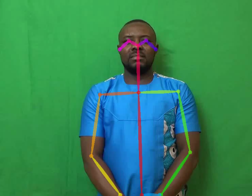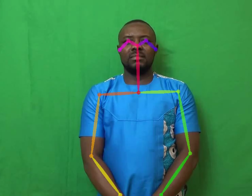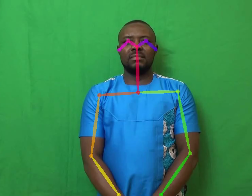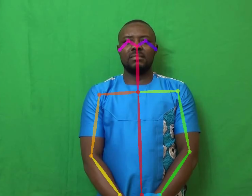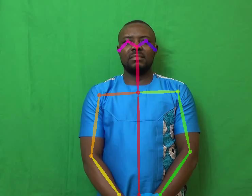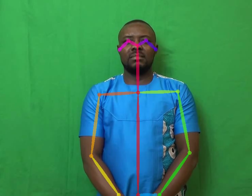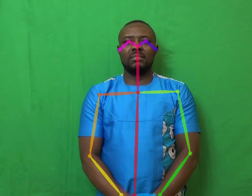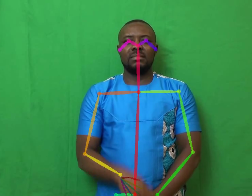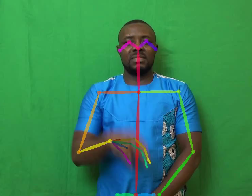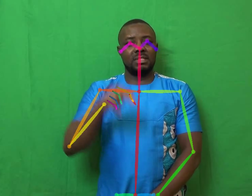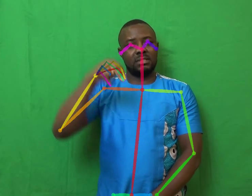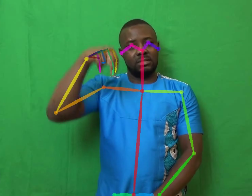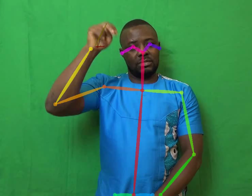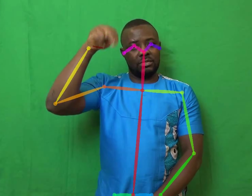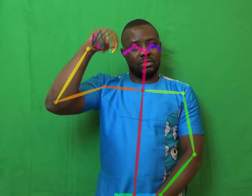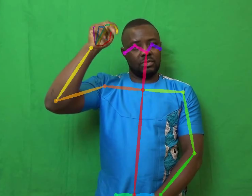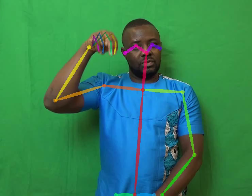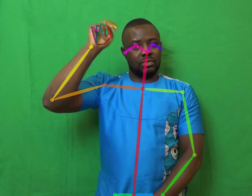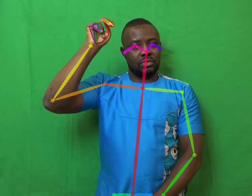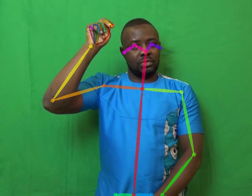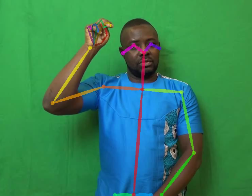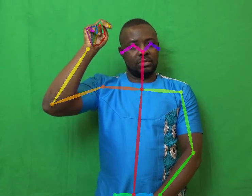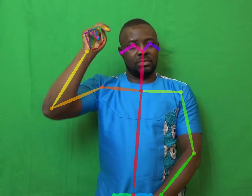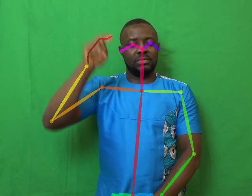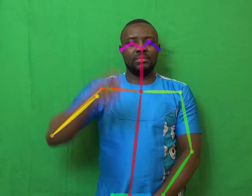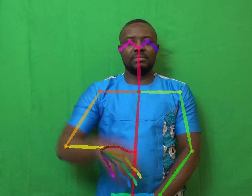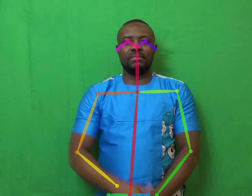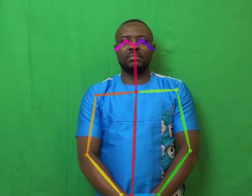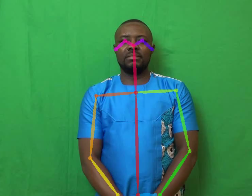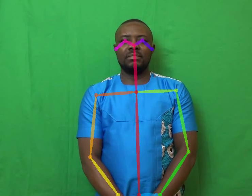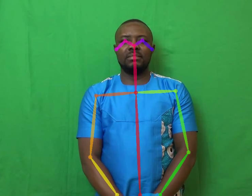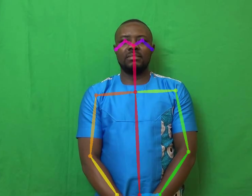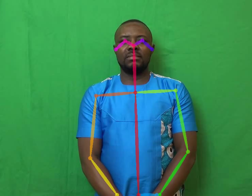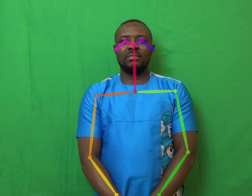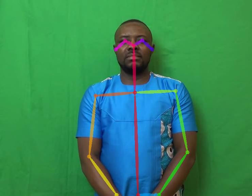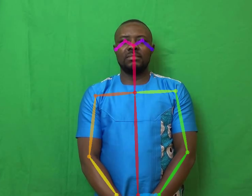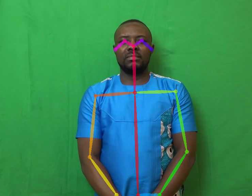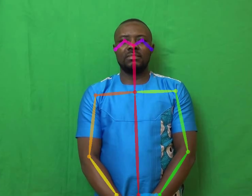Tamale